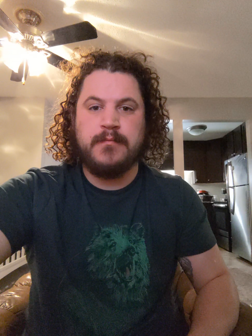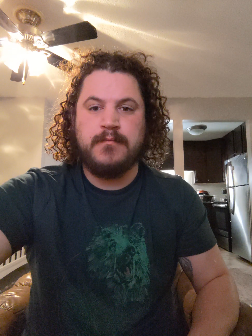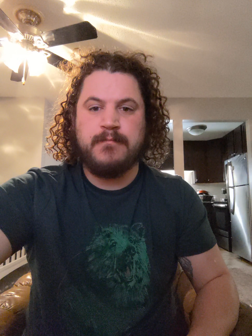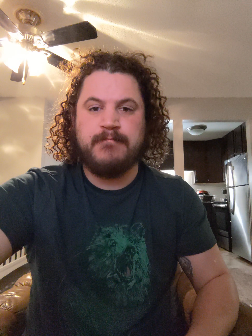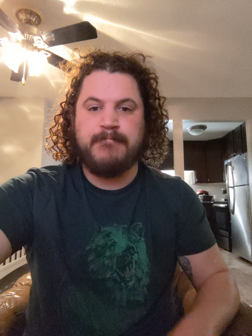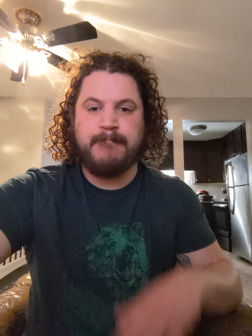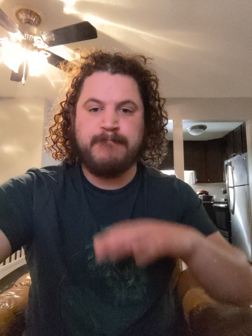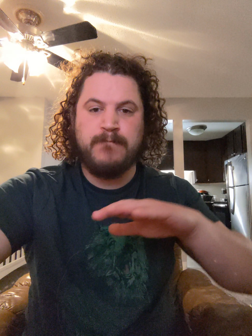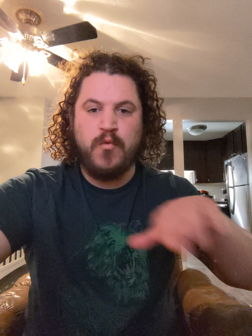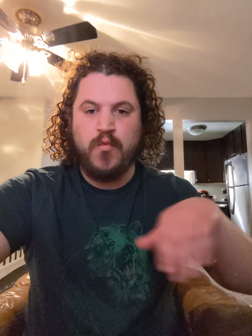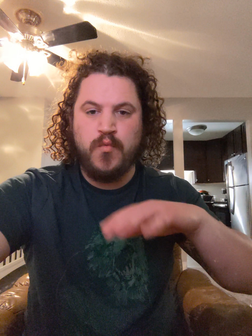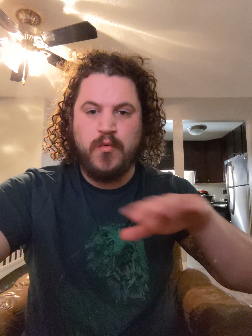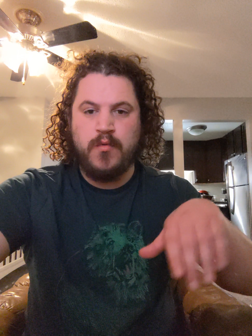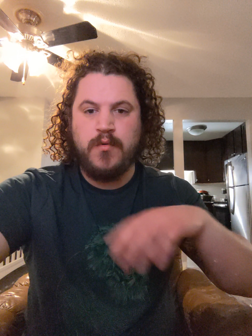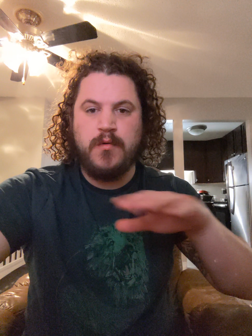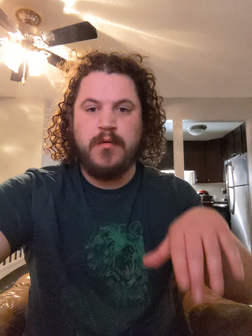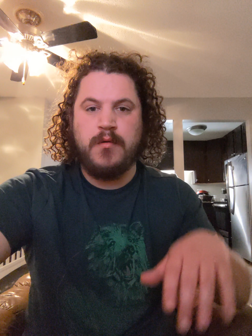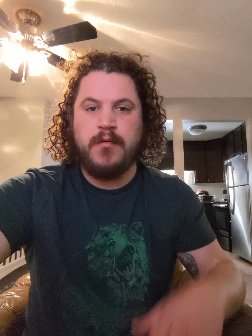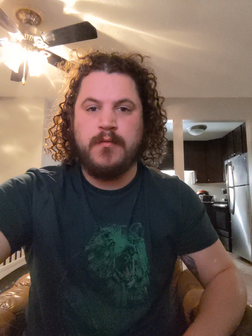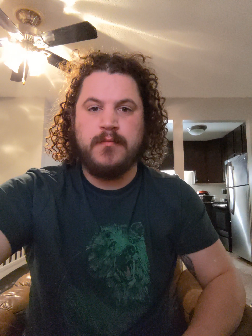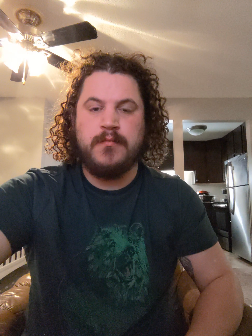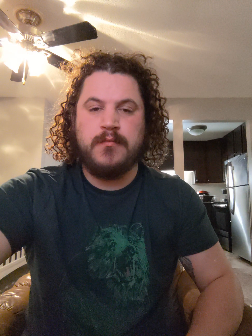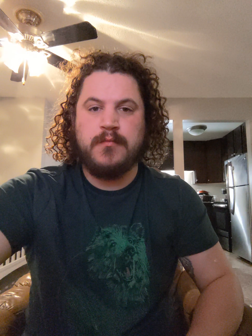pool